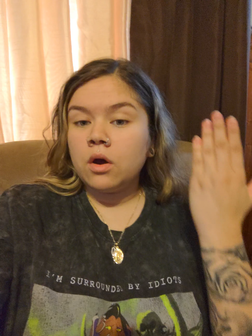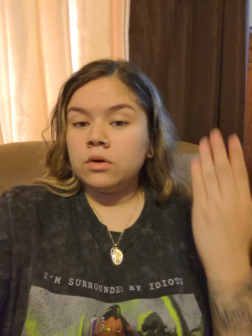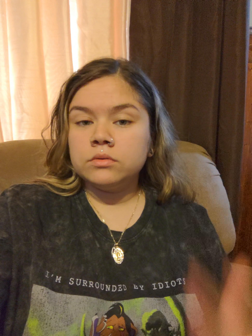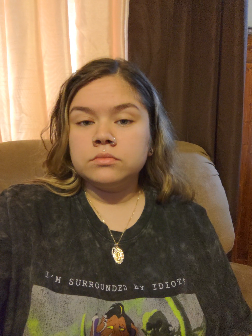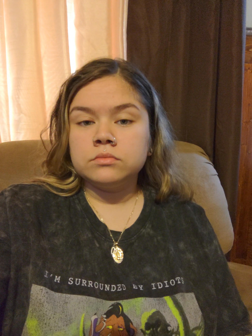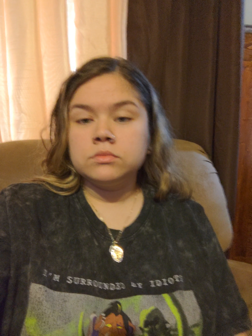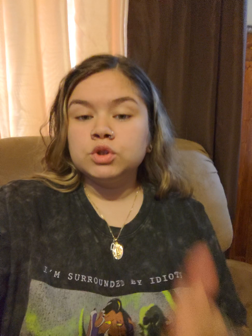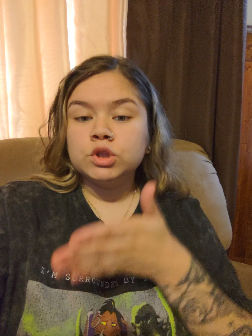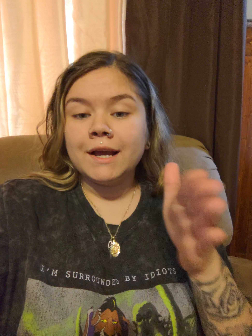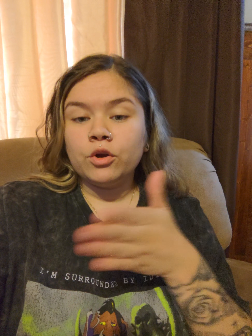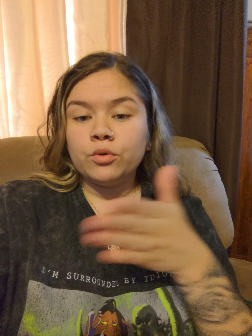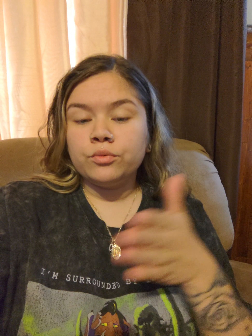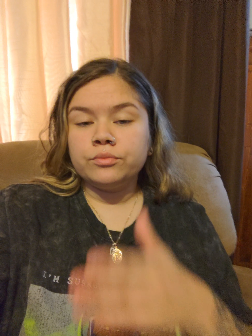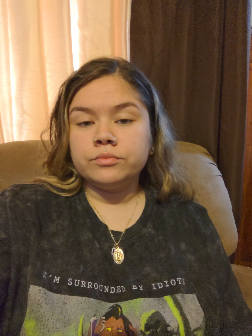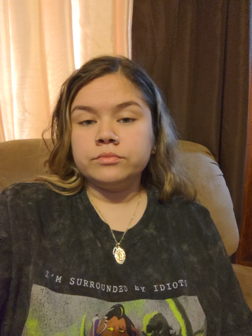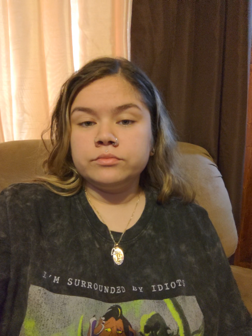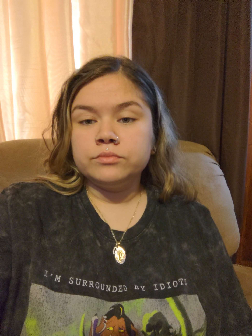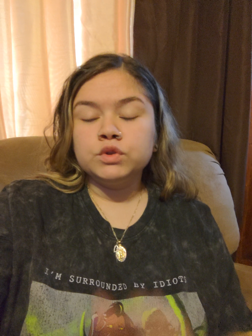share